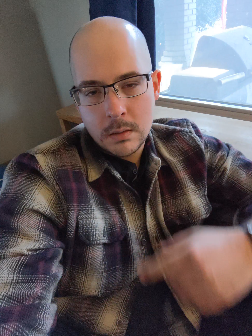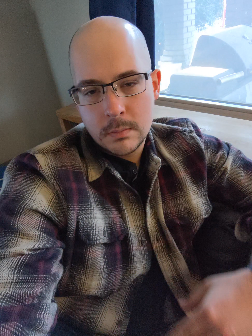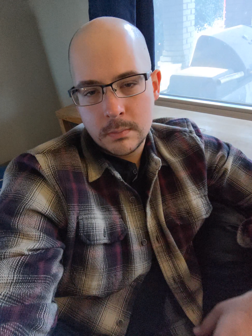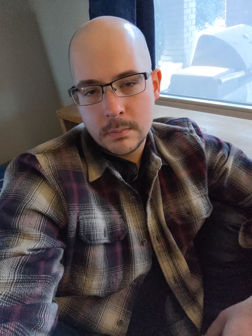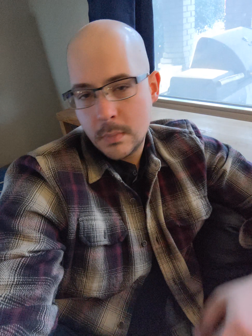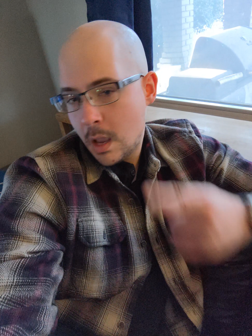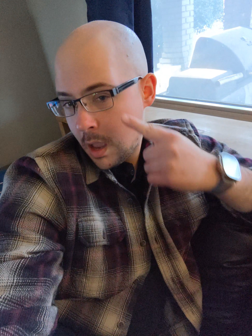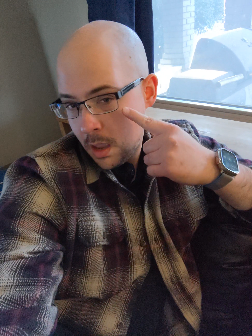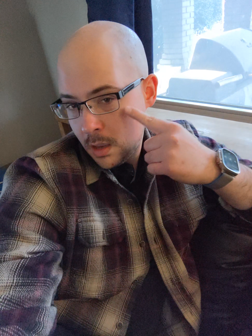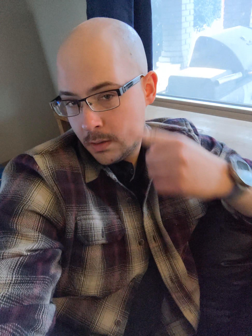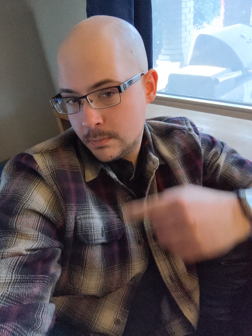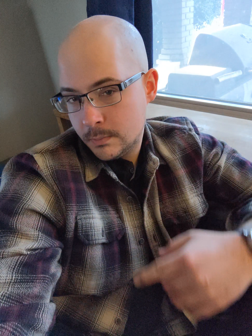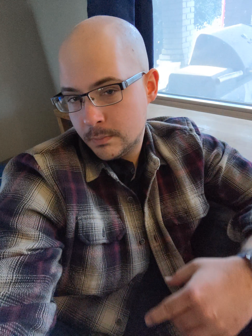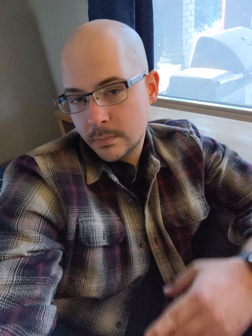eye